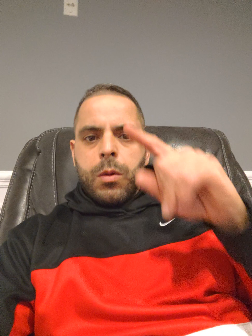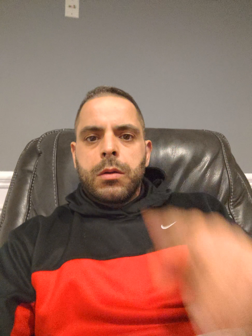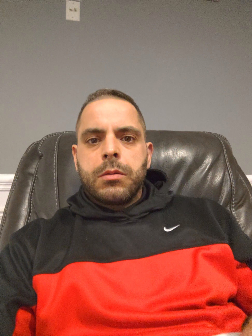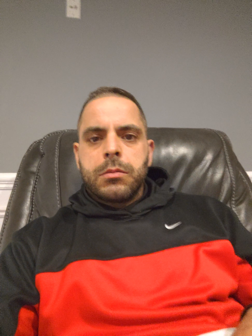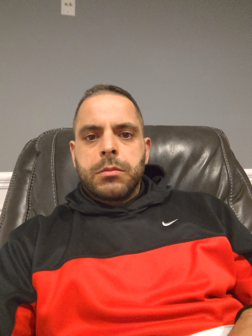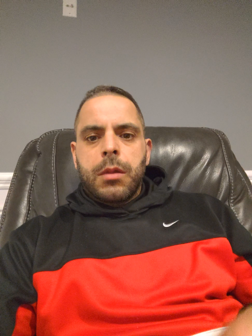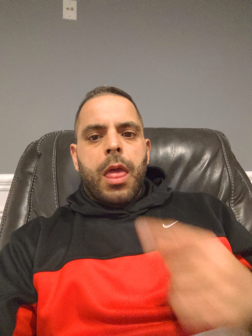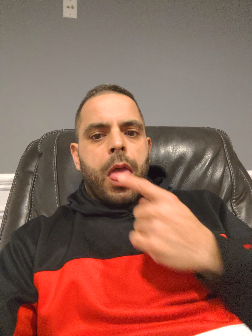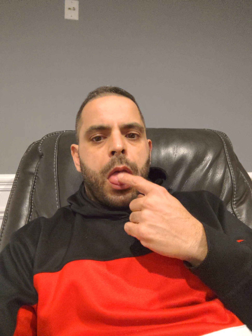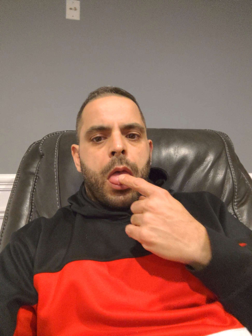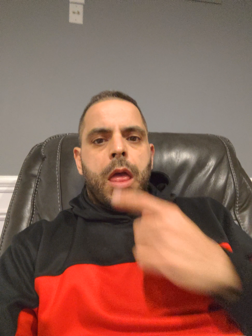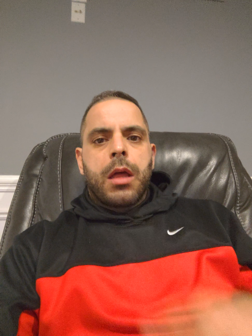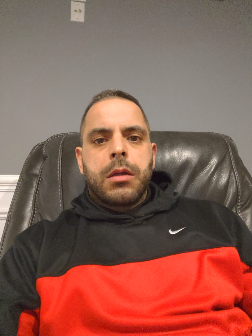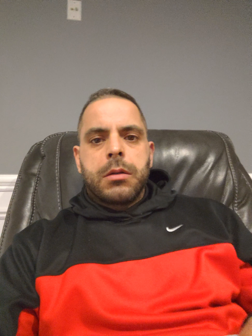tongue